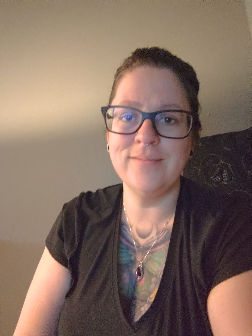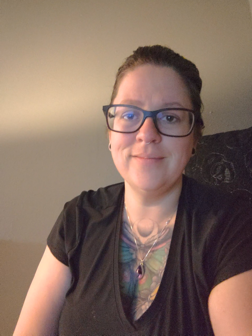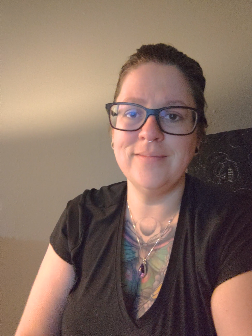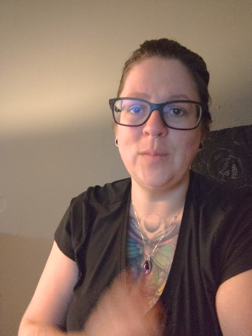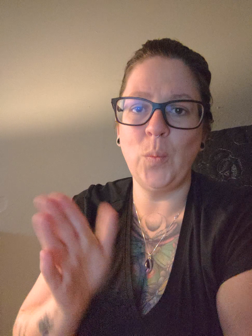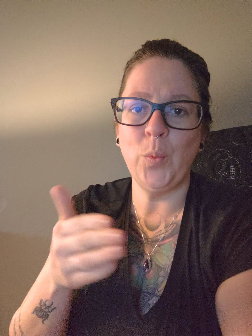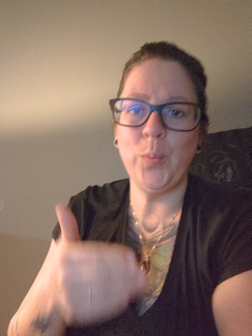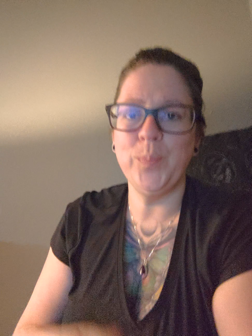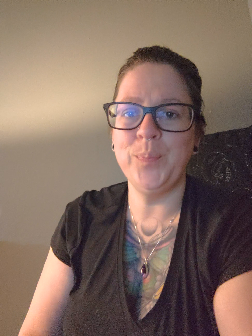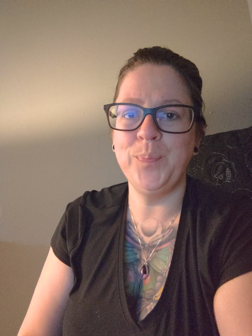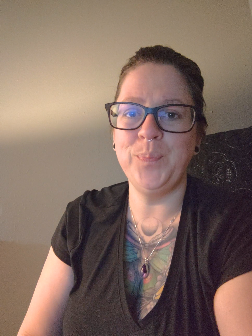room